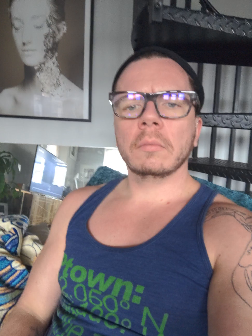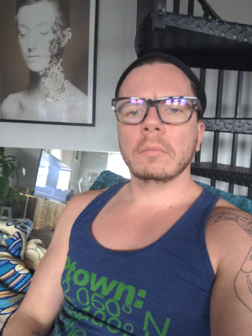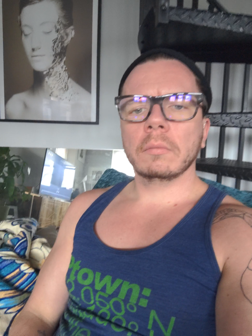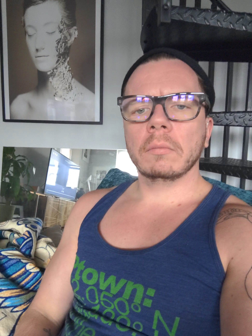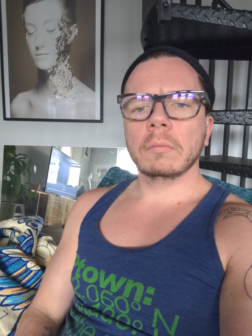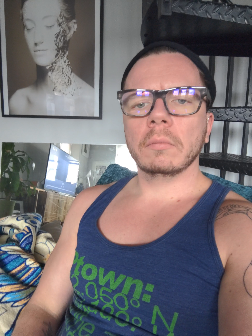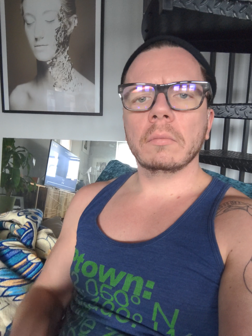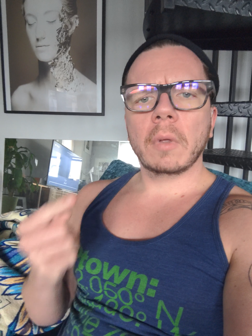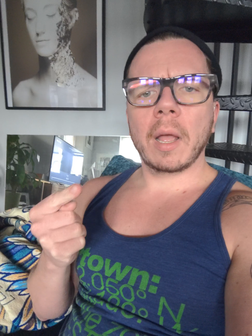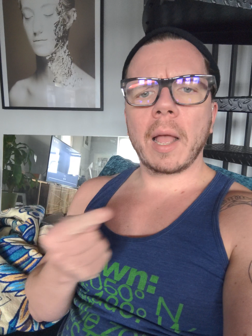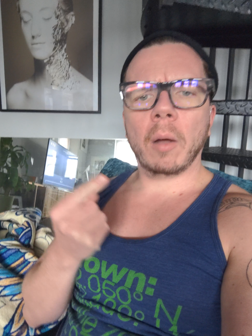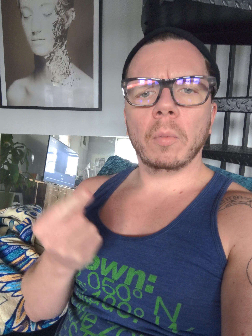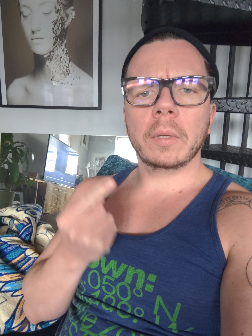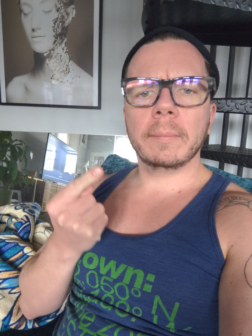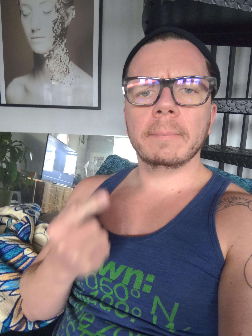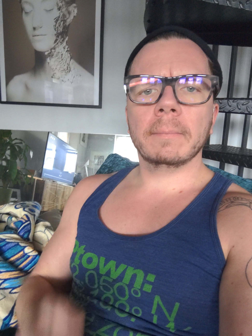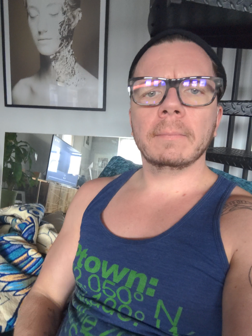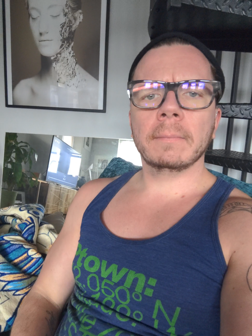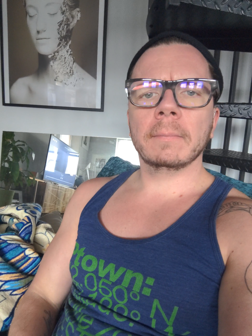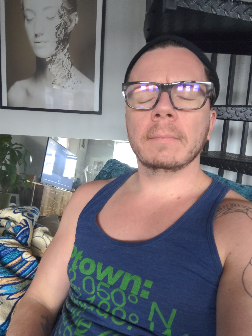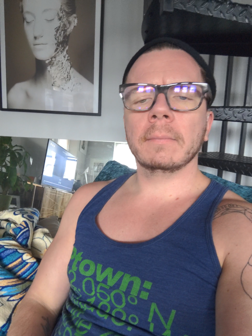owie